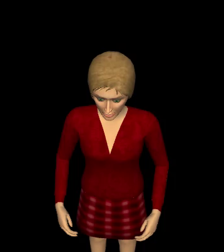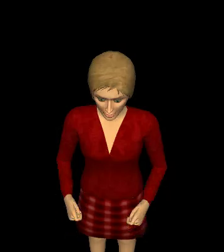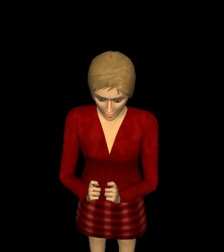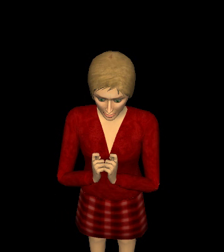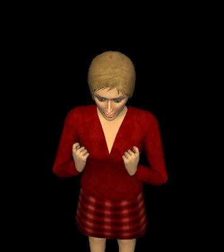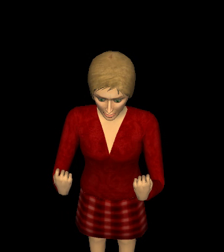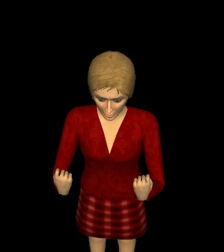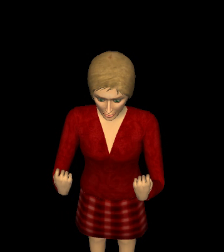صحف